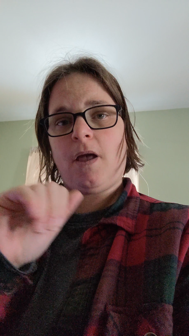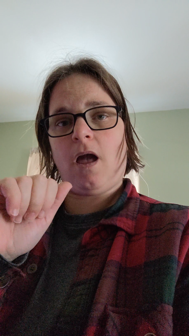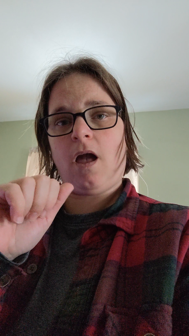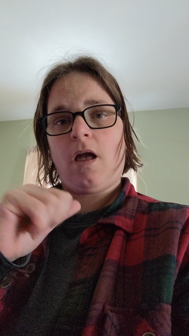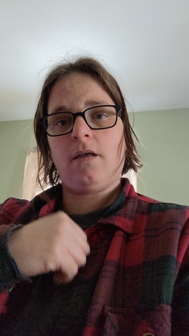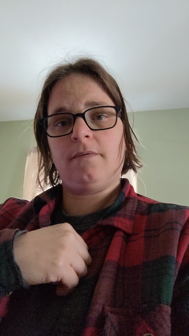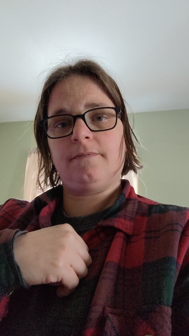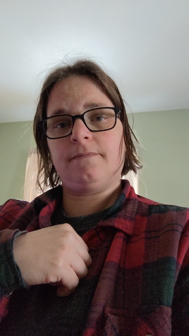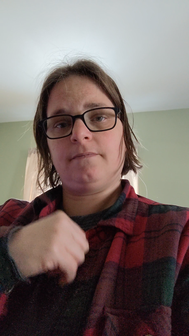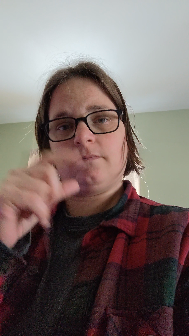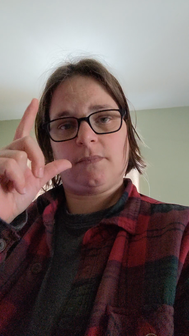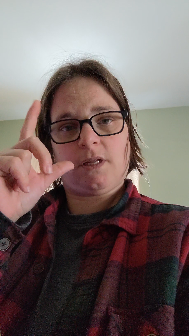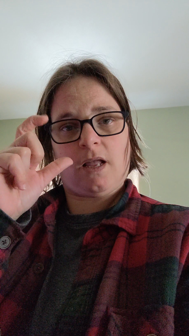camera